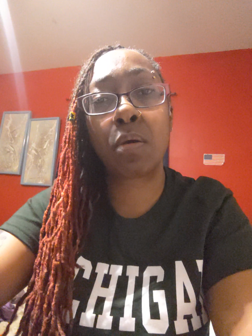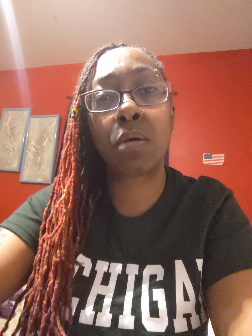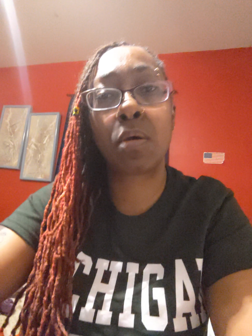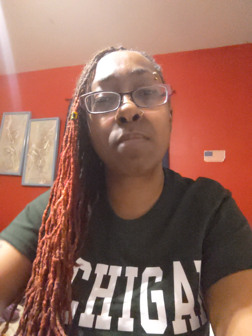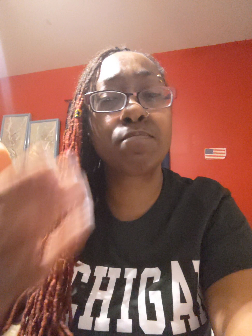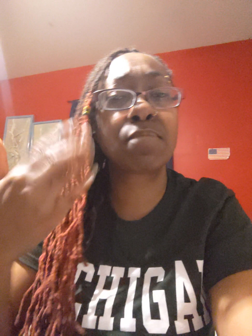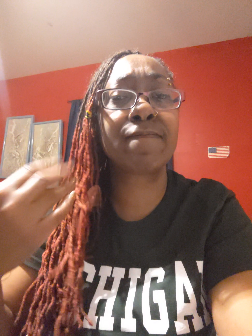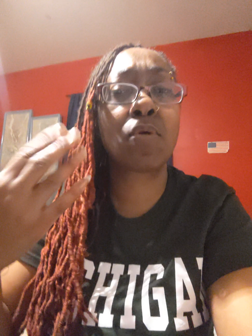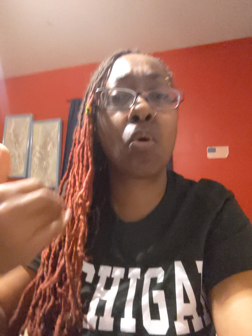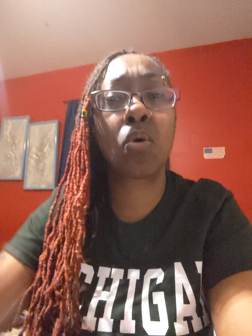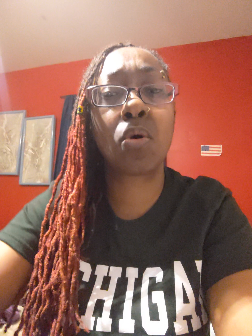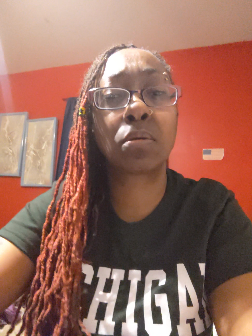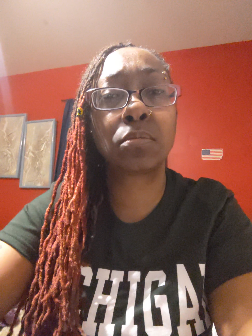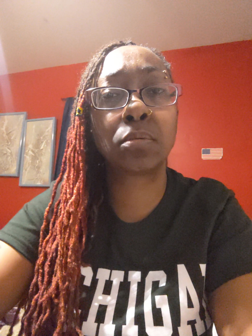before